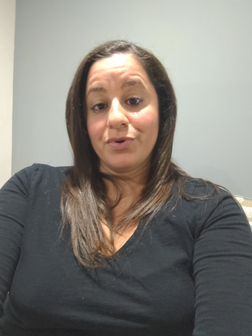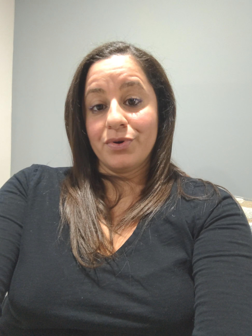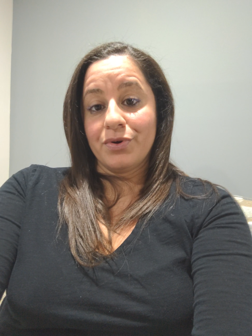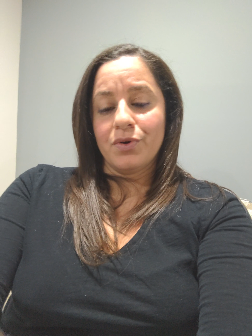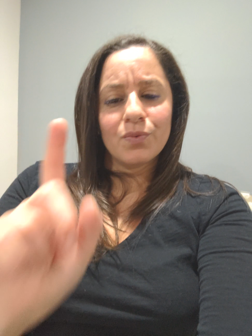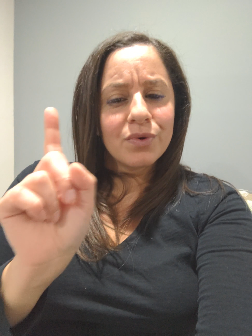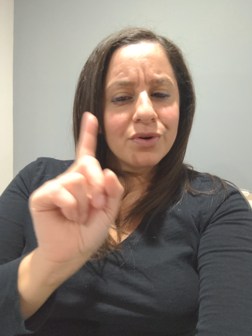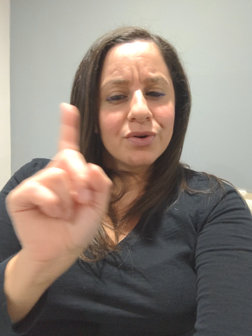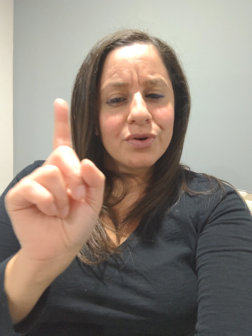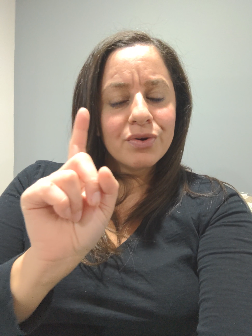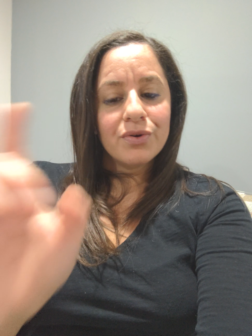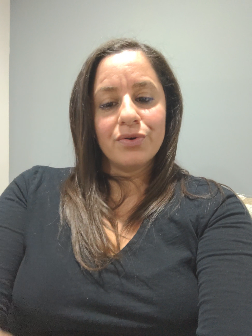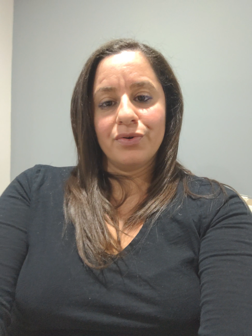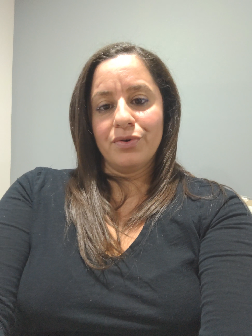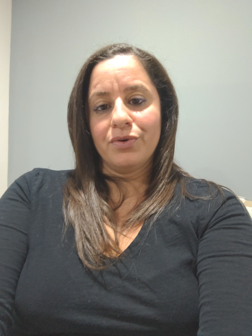where